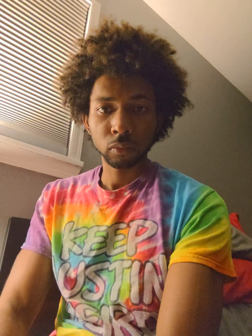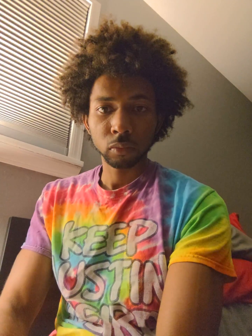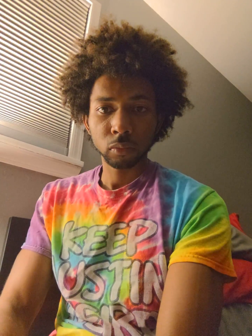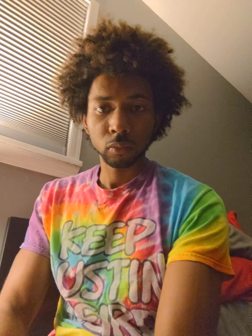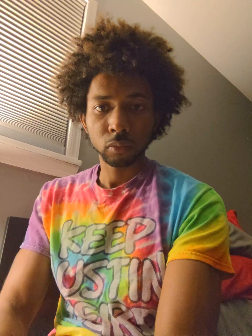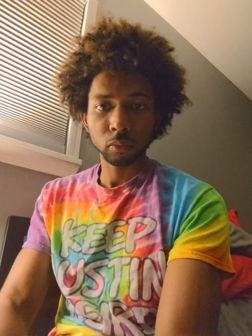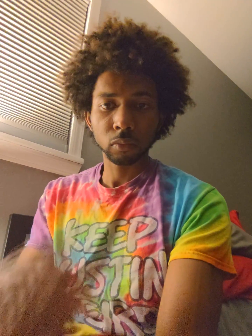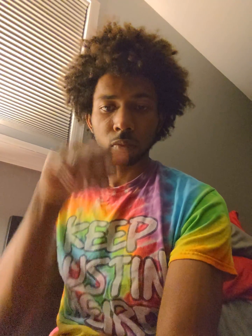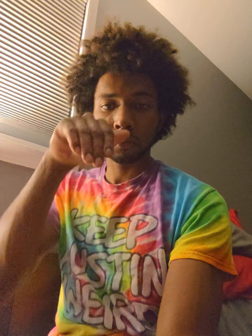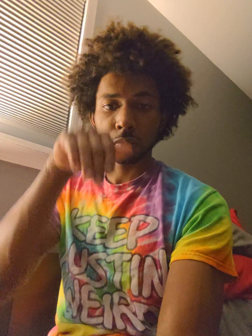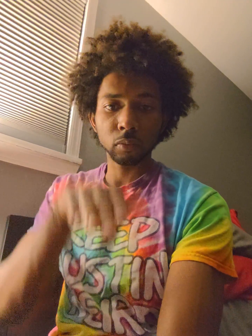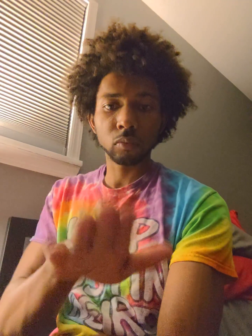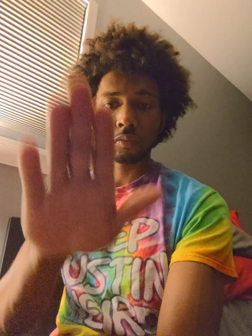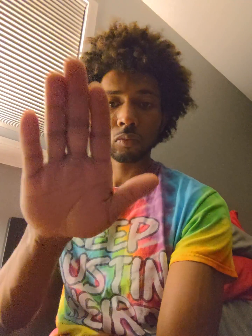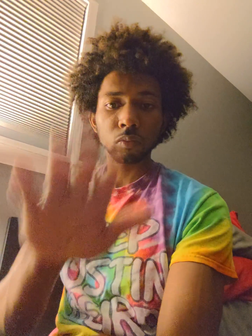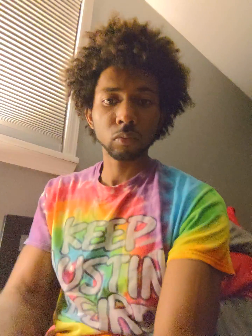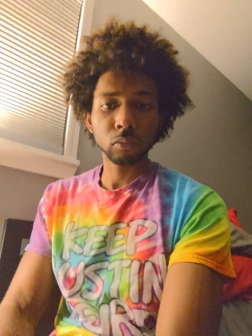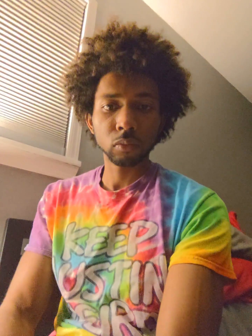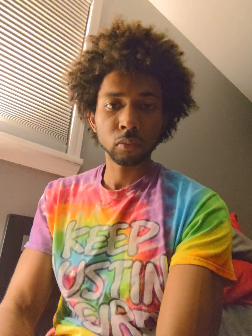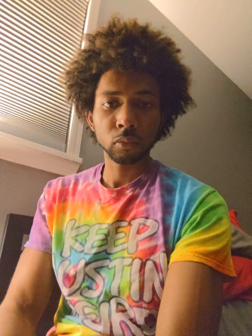enter